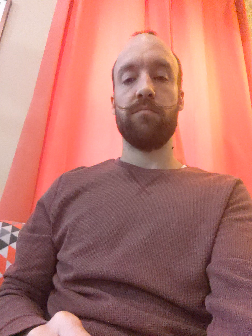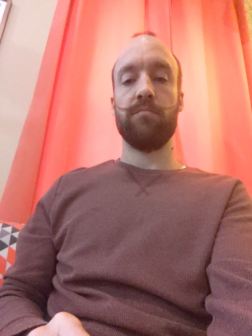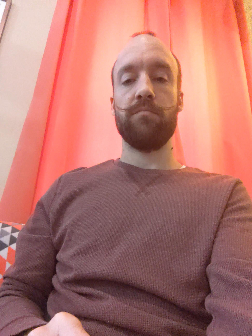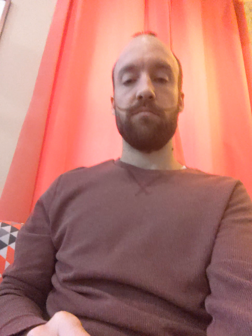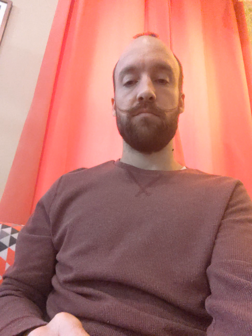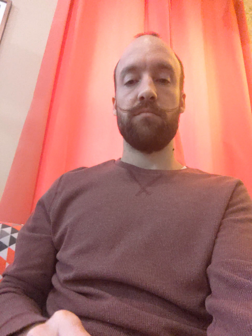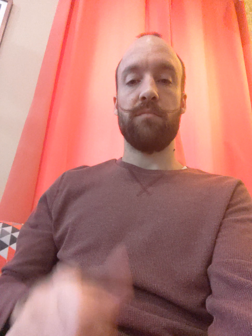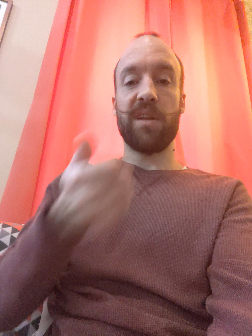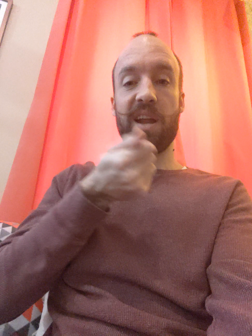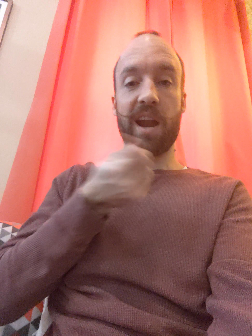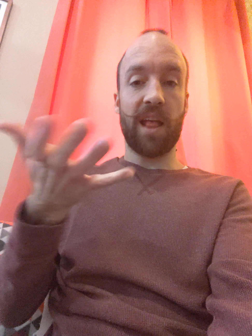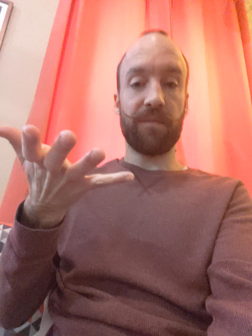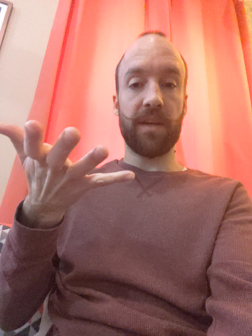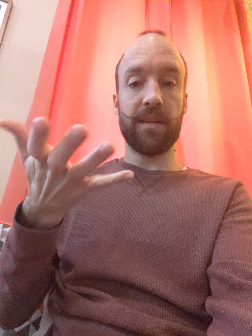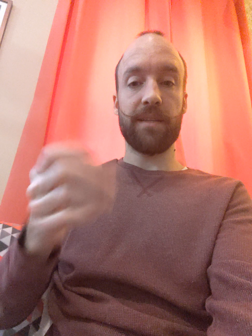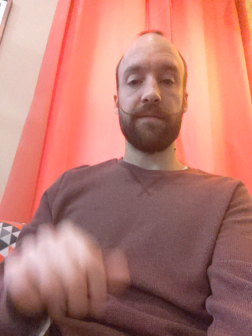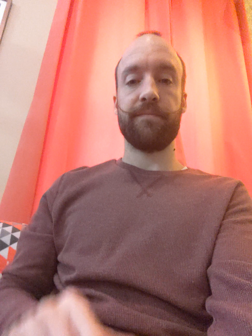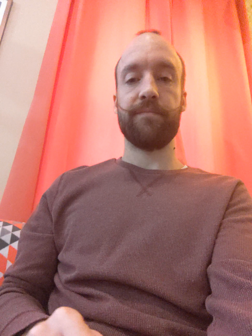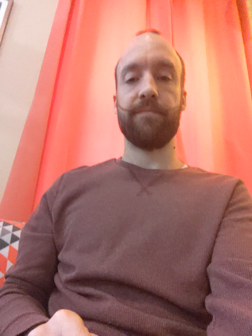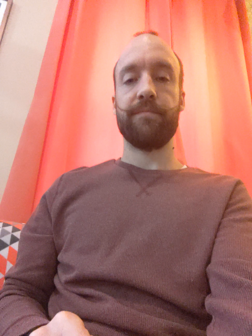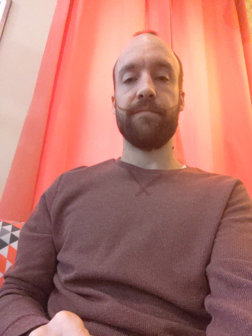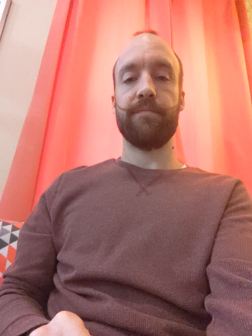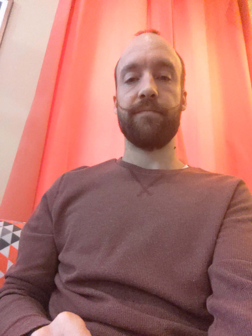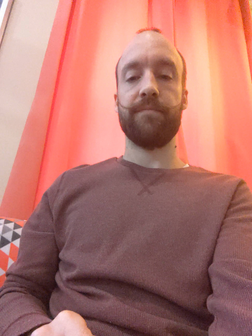every